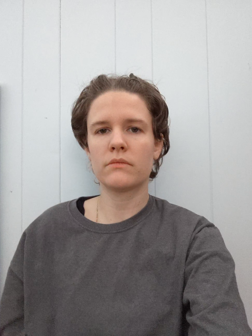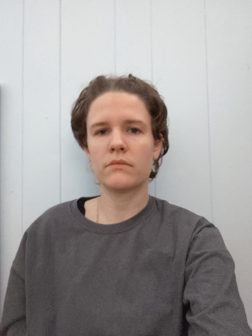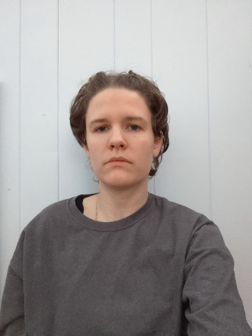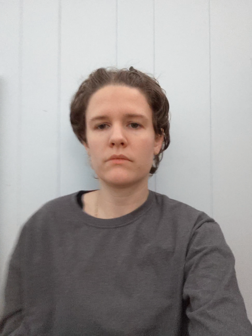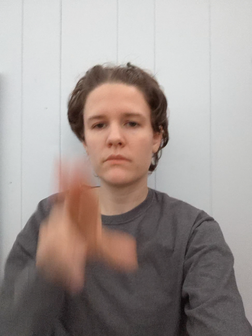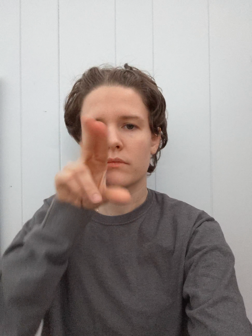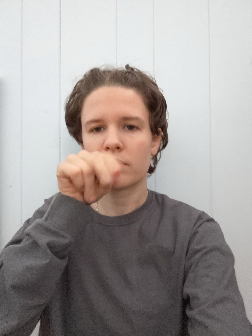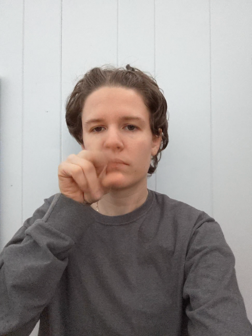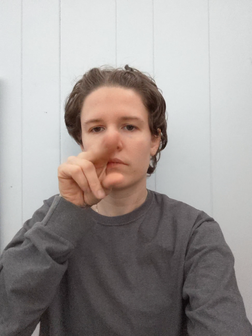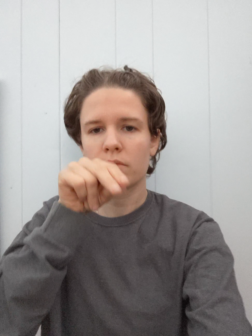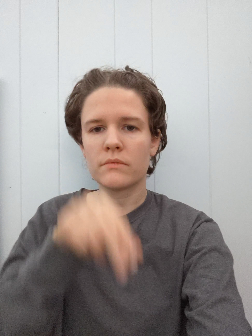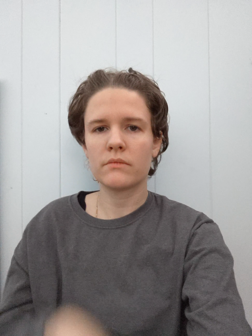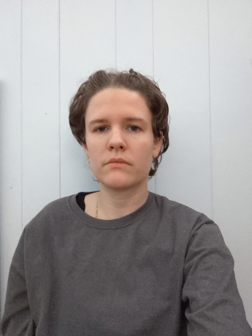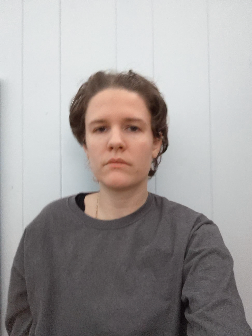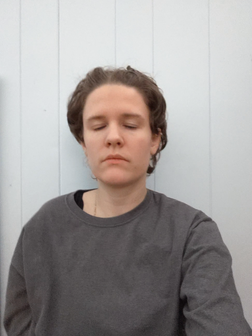duck